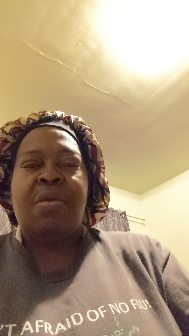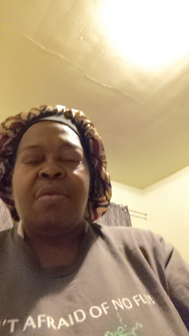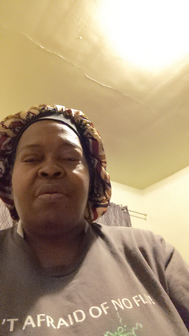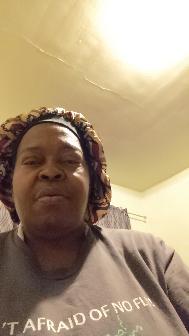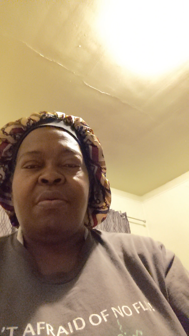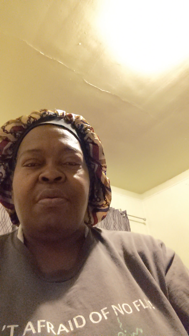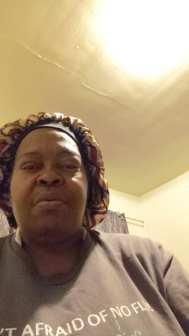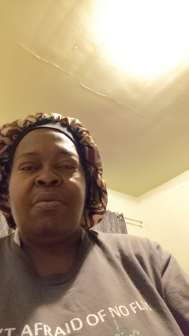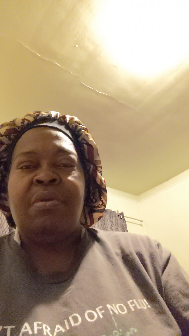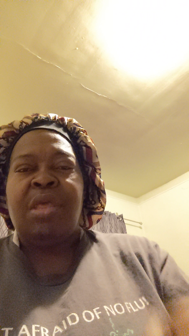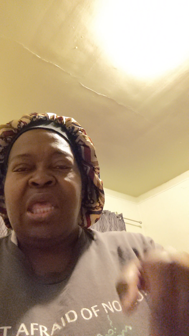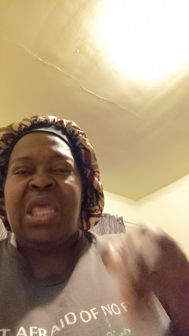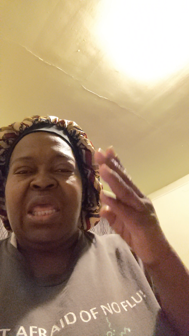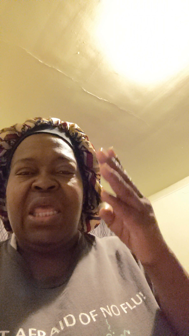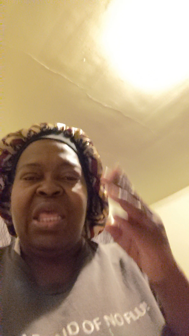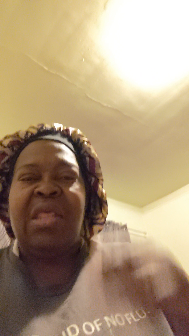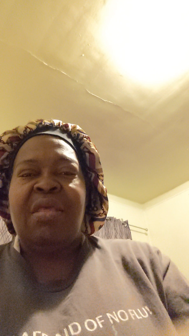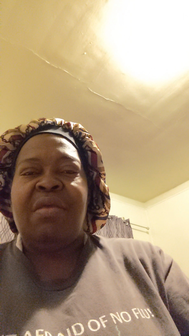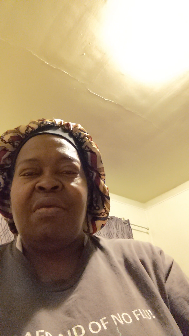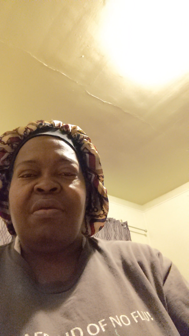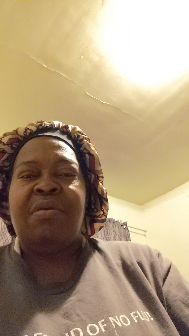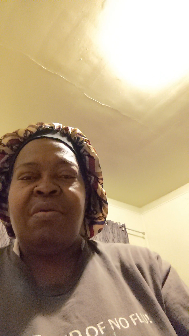kick